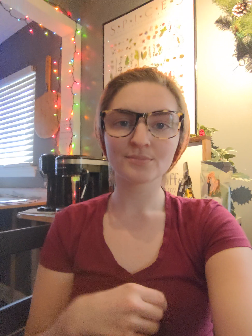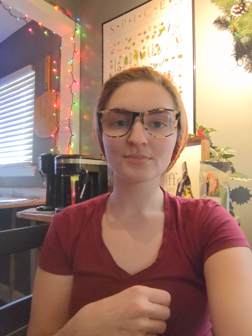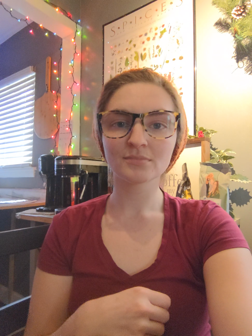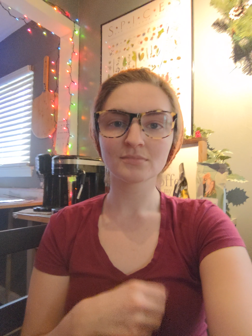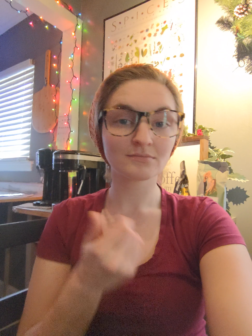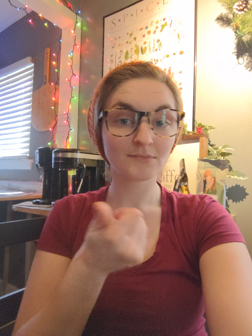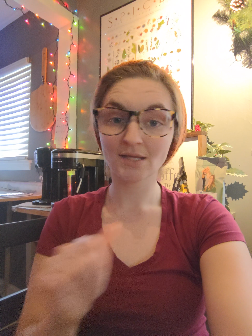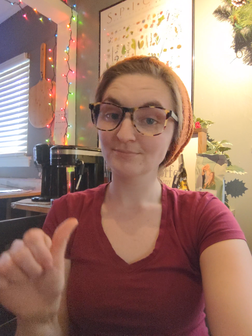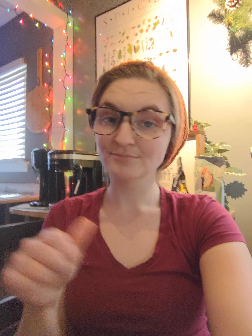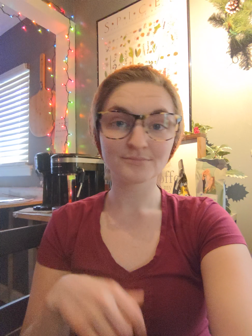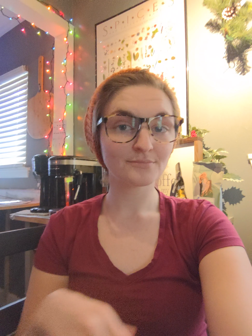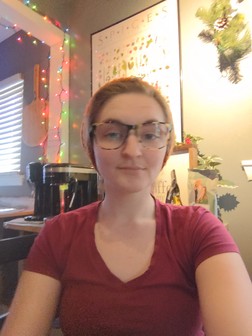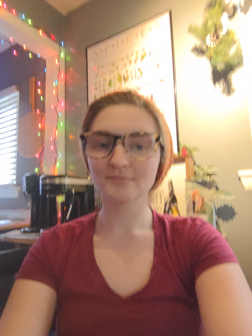any